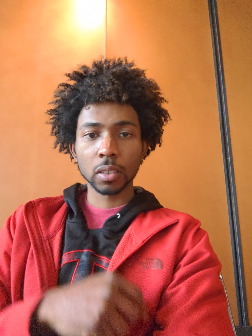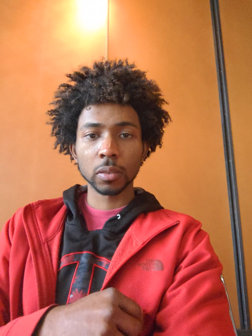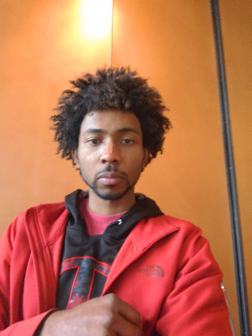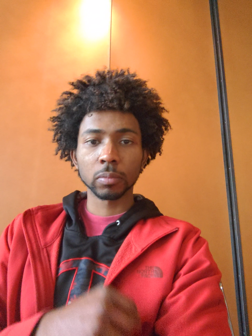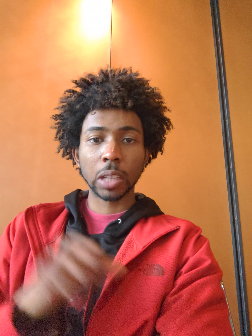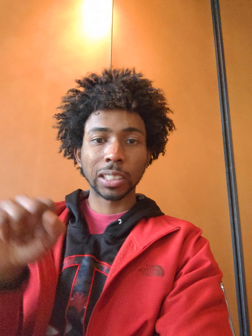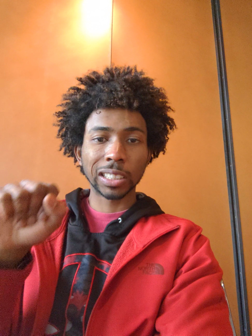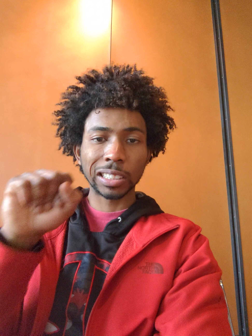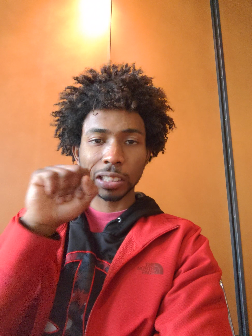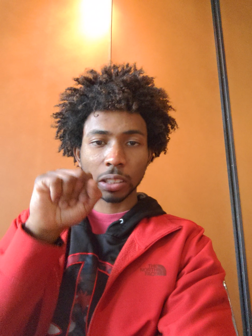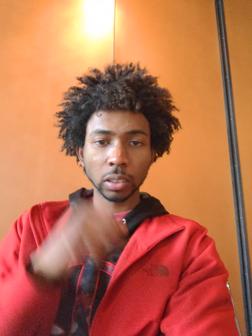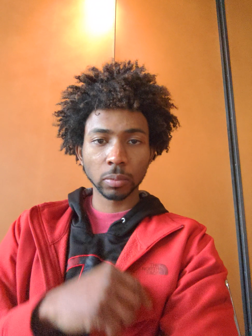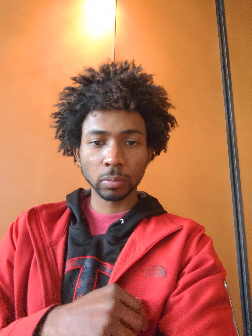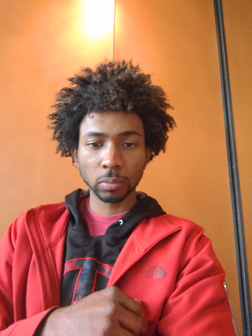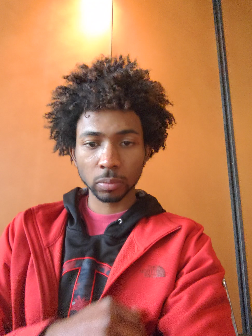carrot